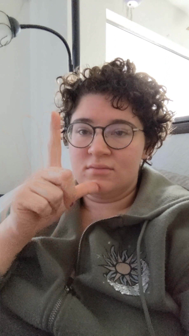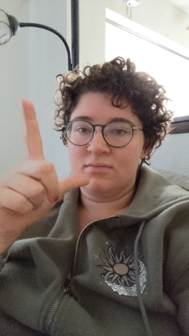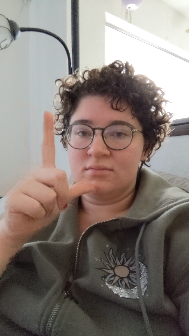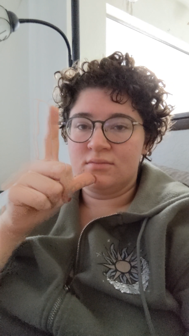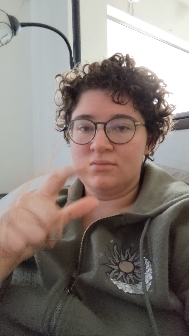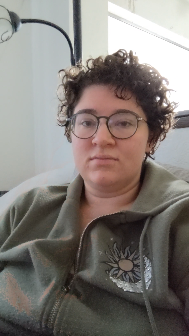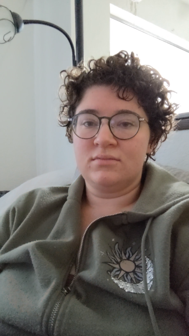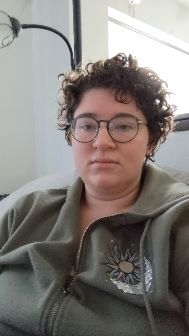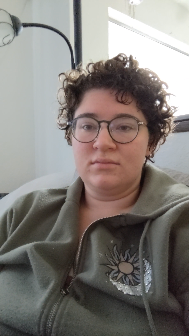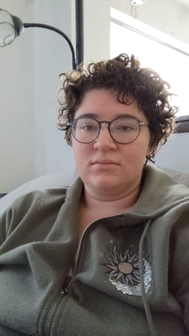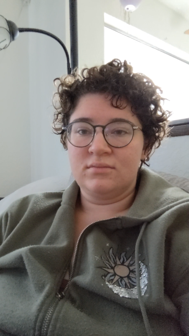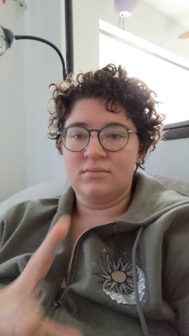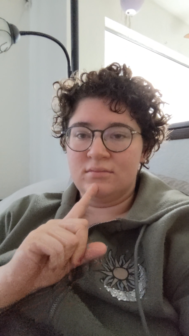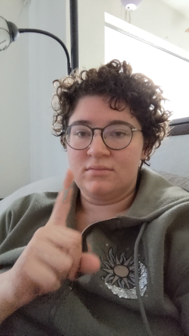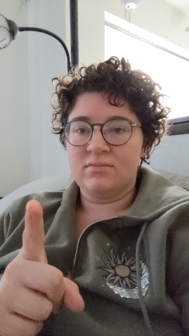is